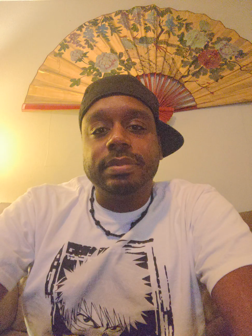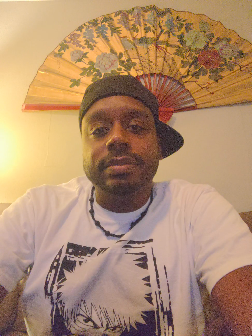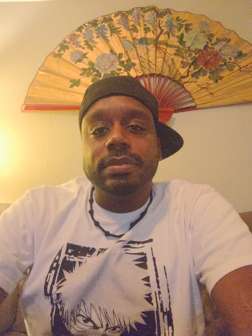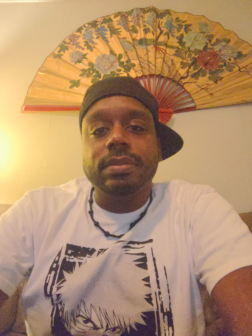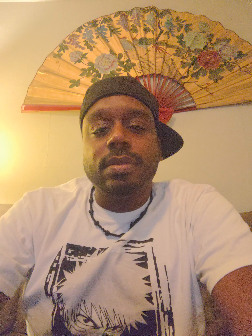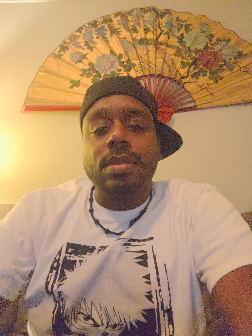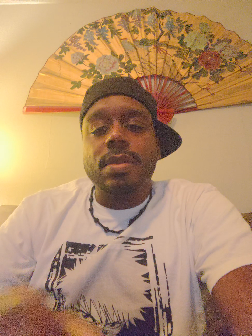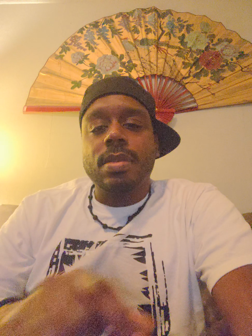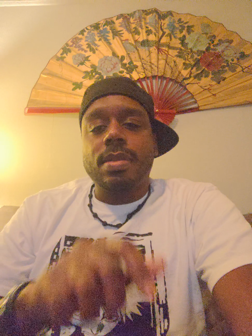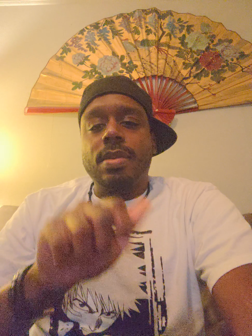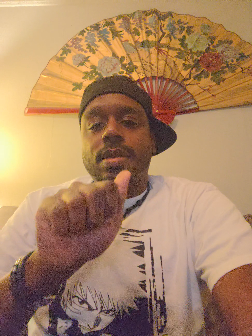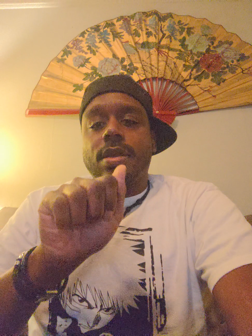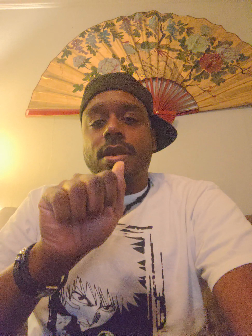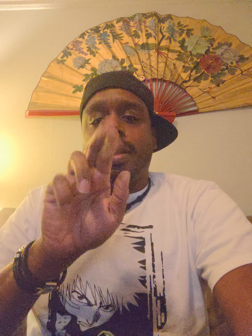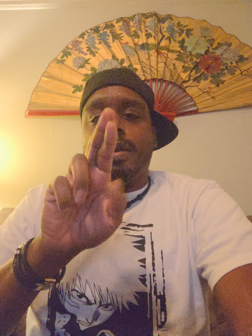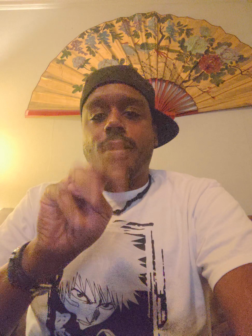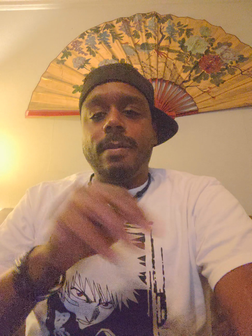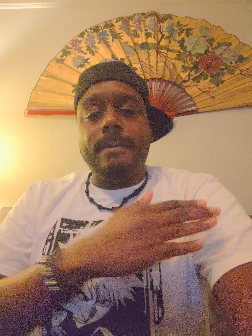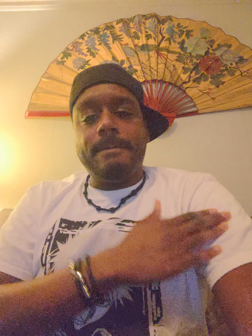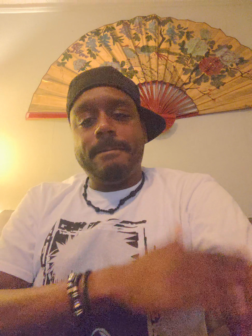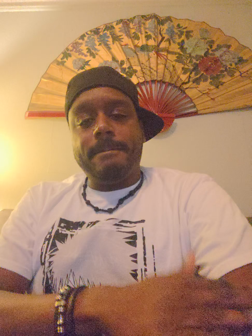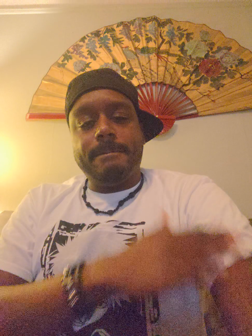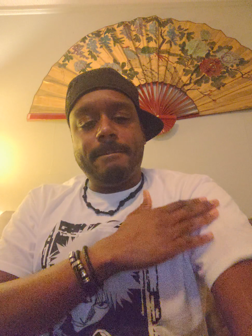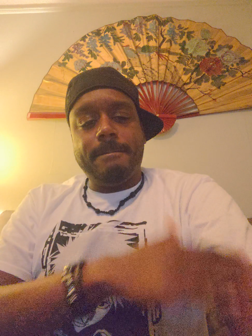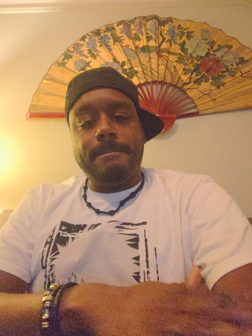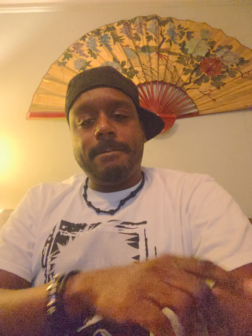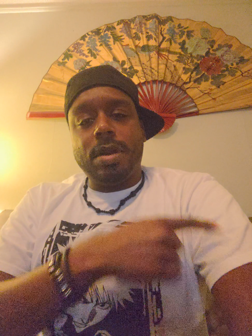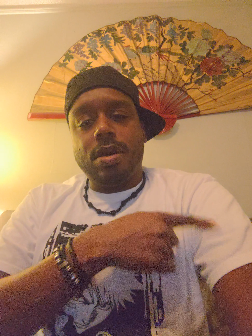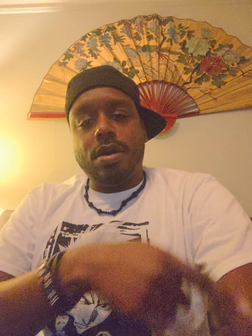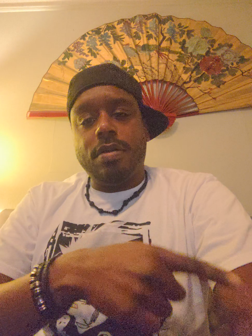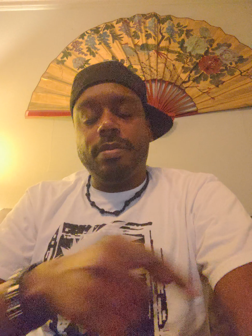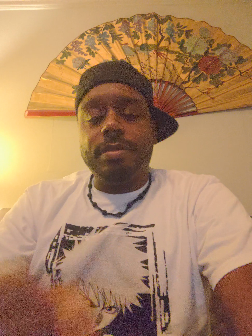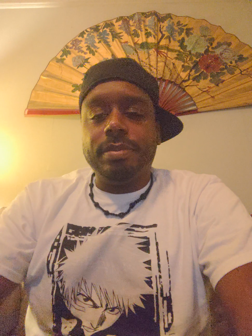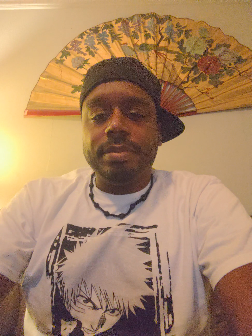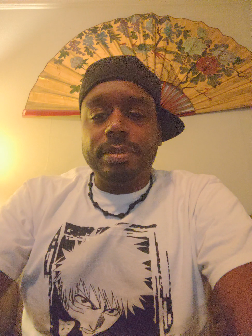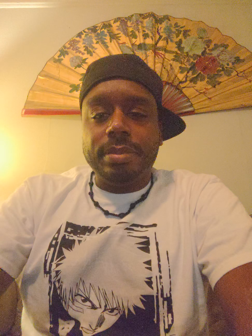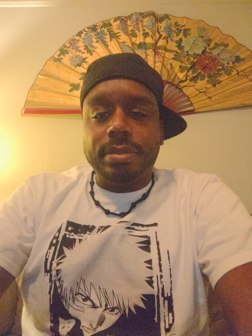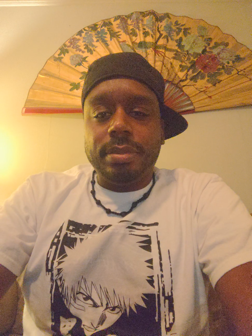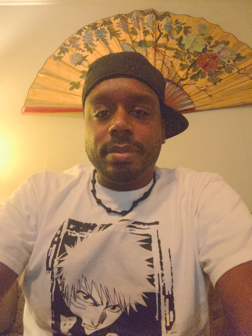arm